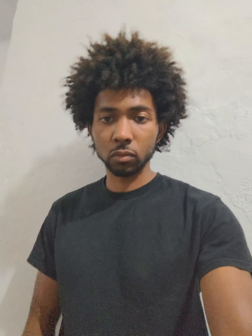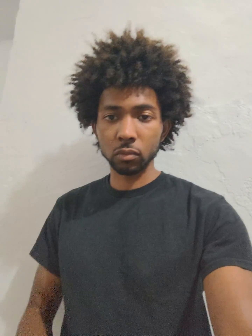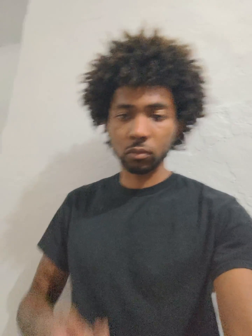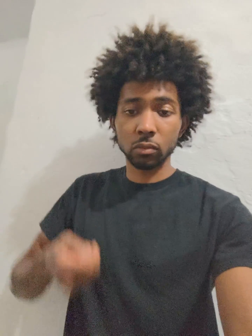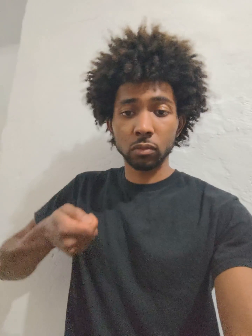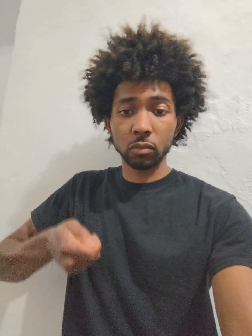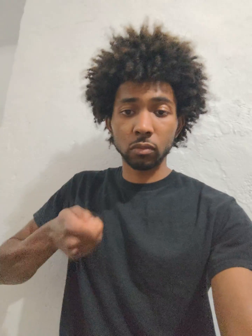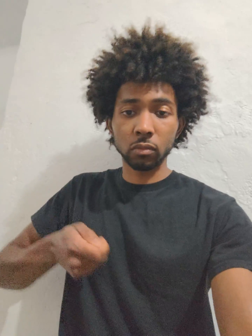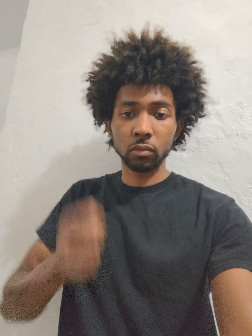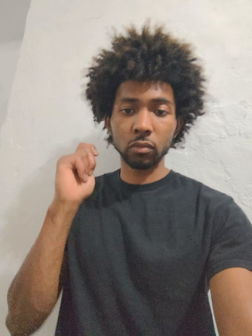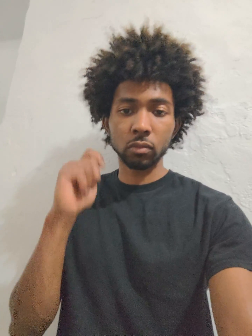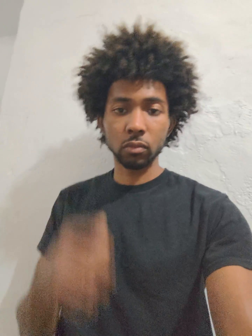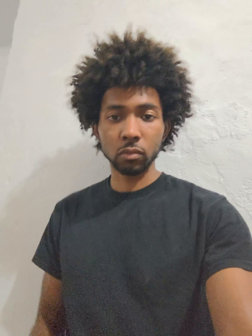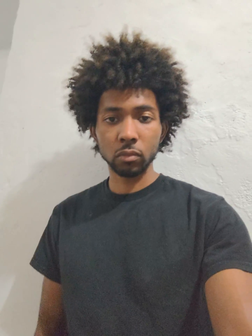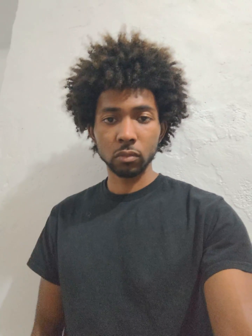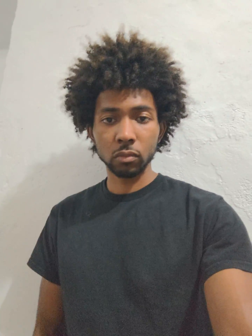shovel